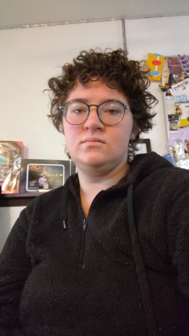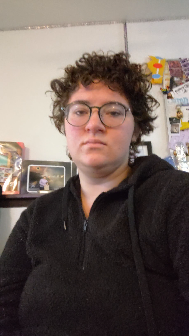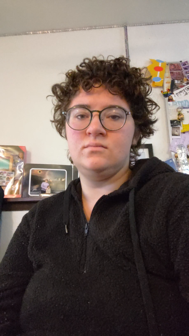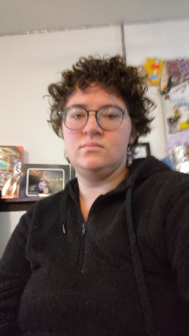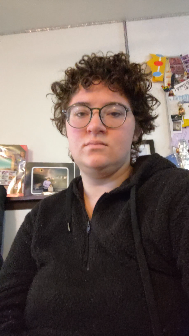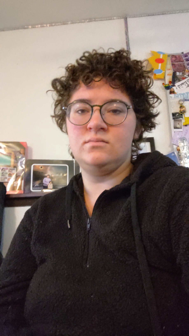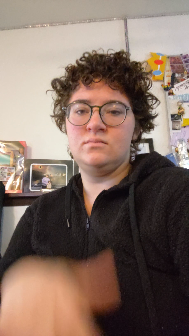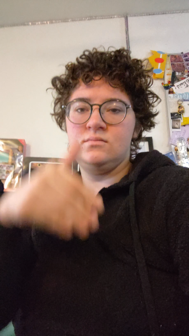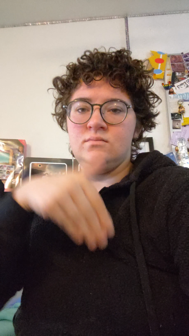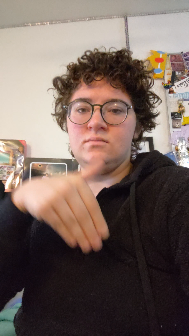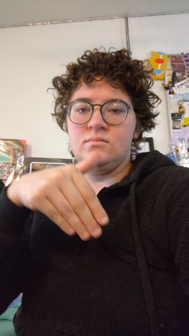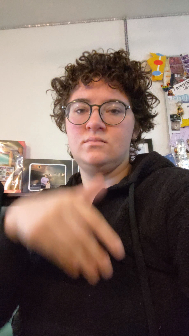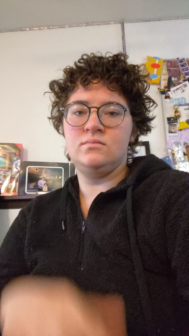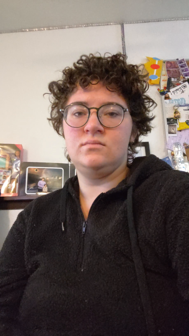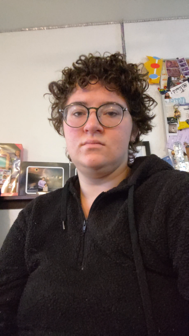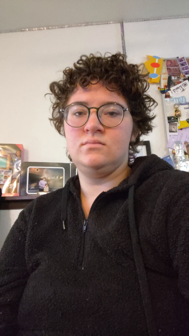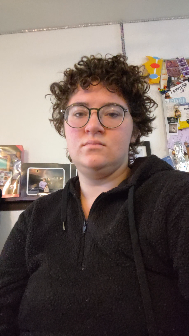night night